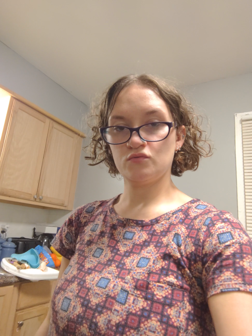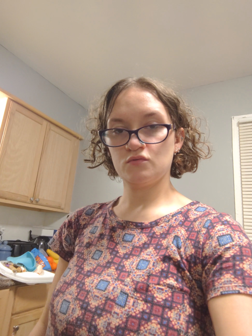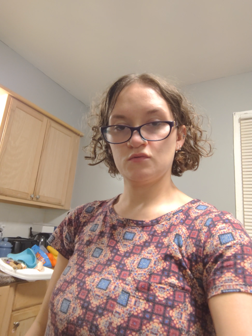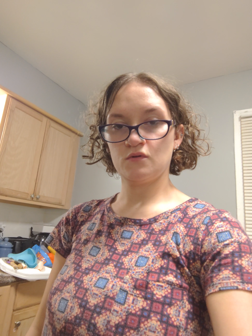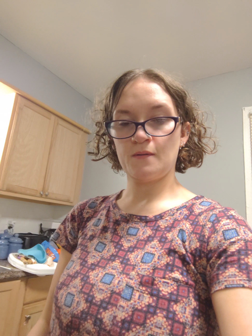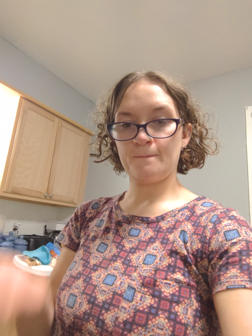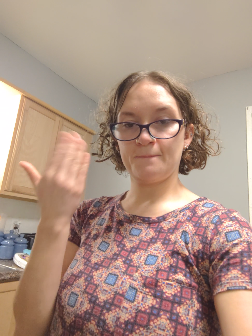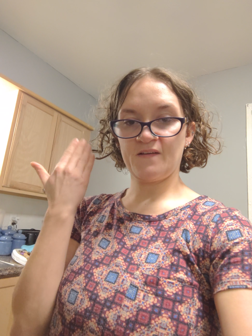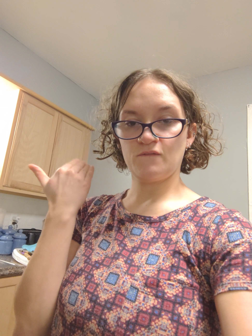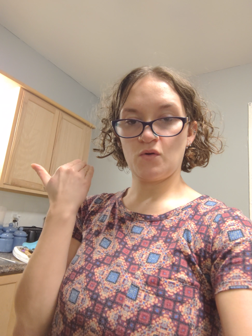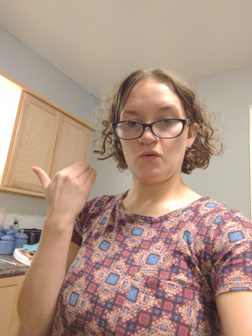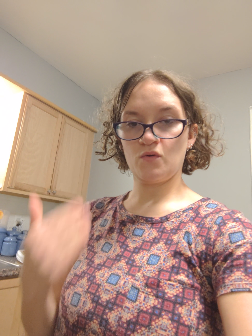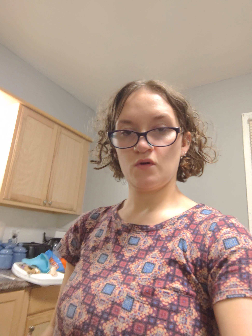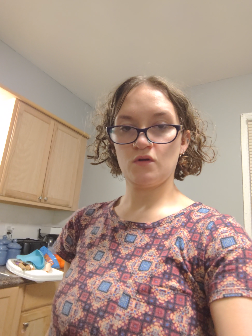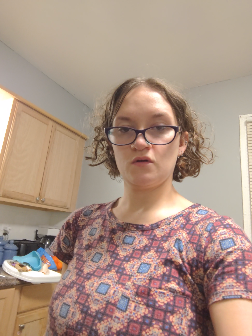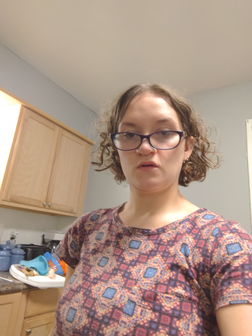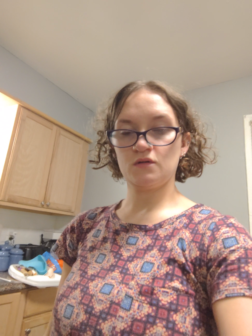before